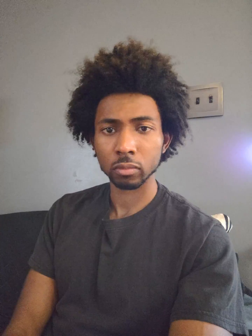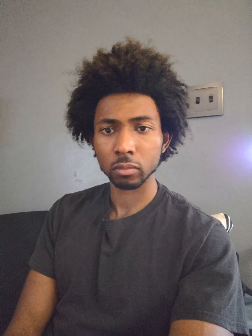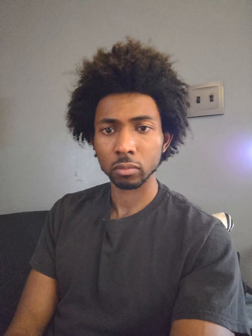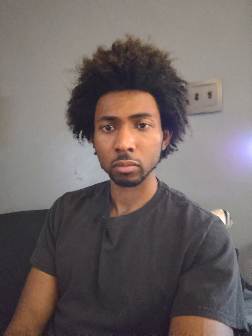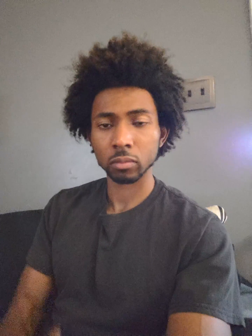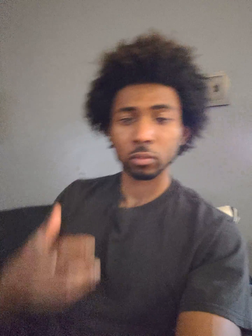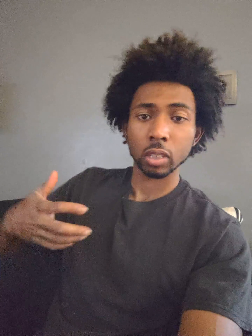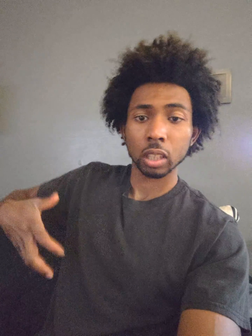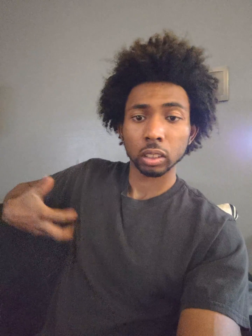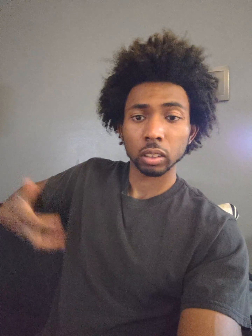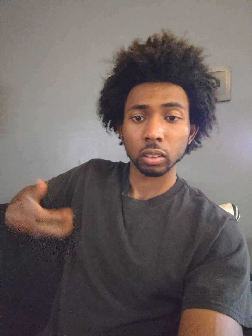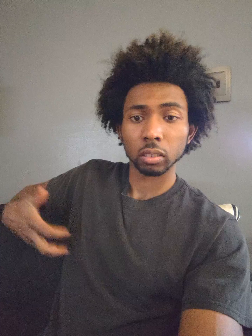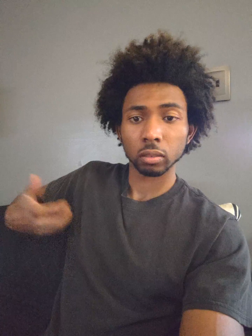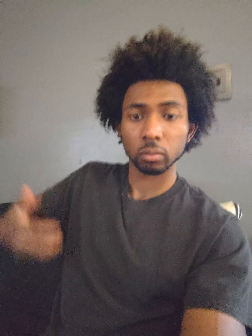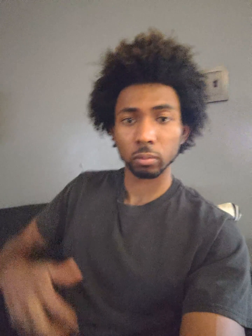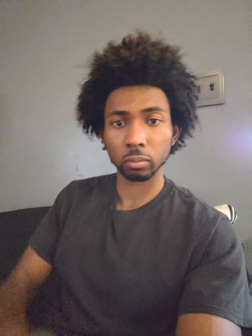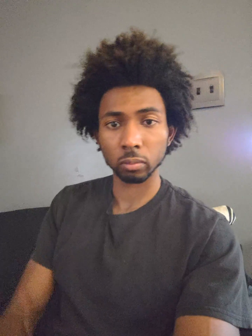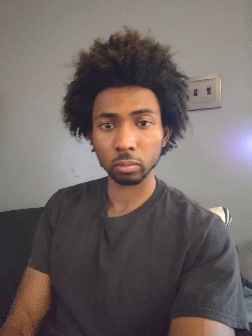monkey